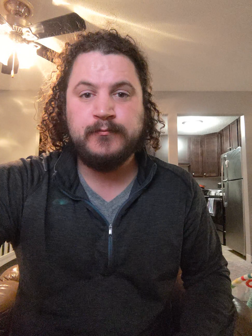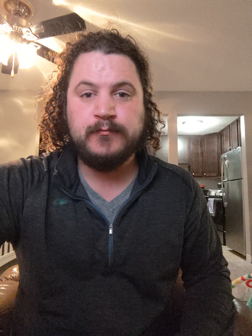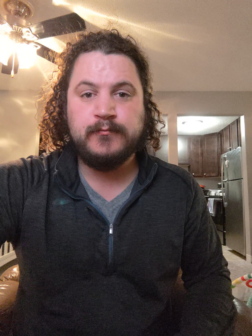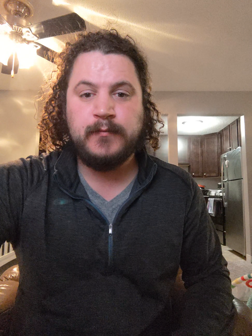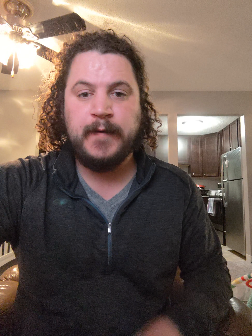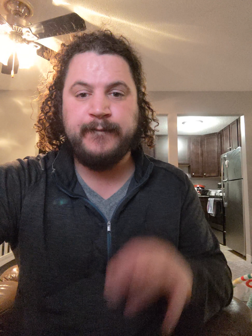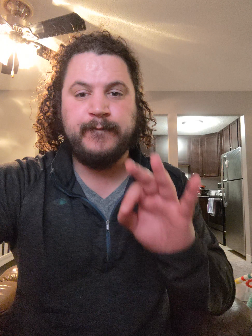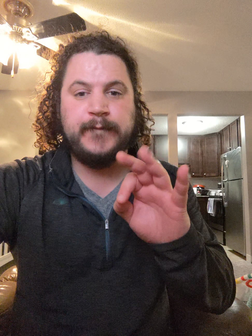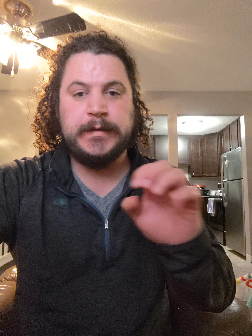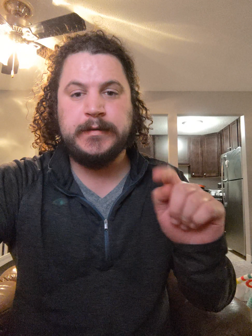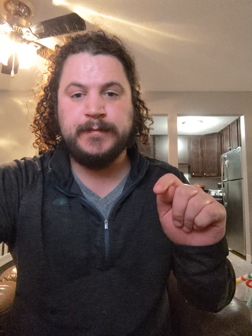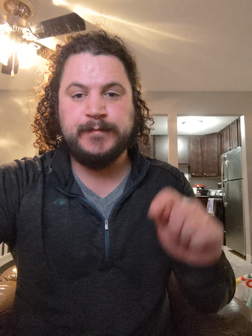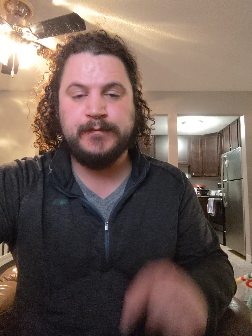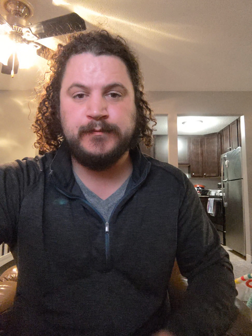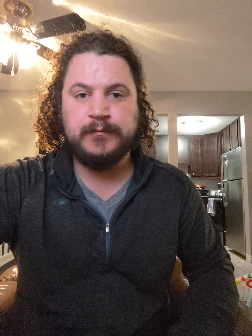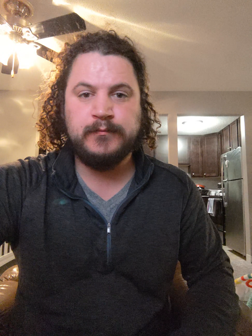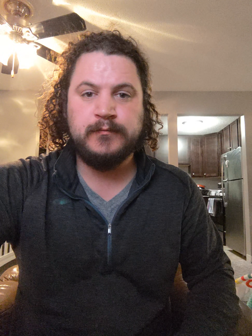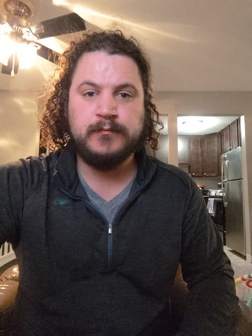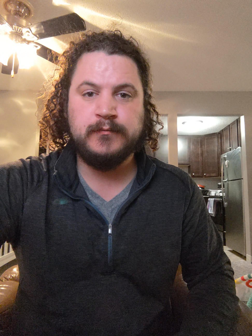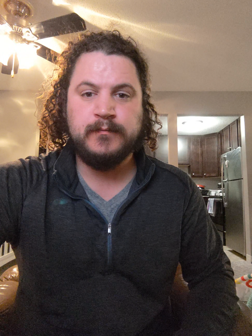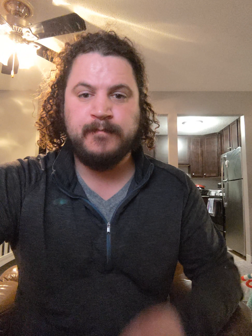feet